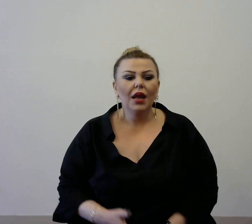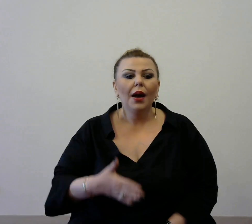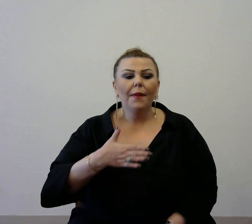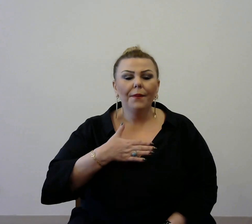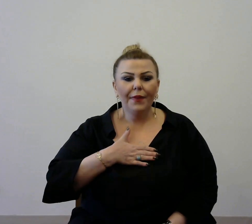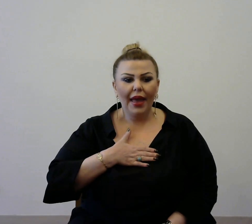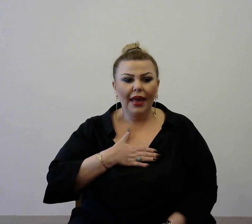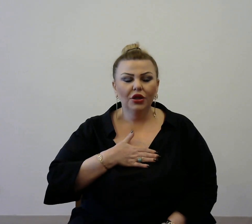mən